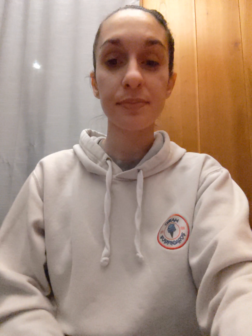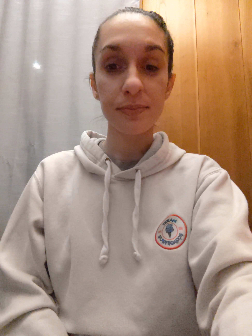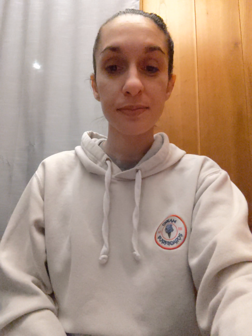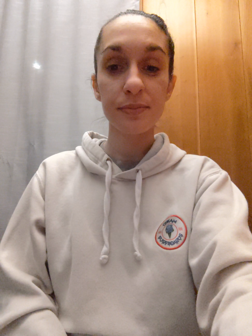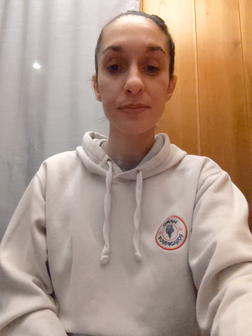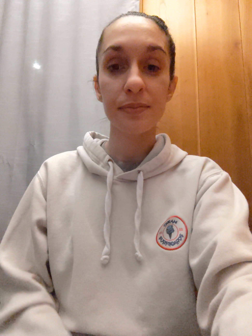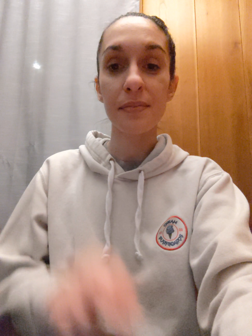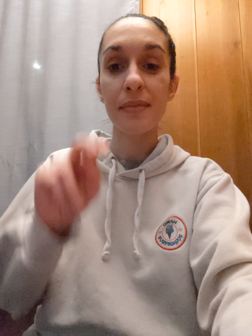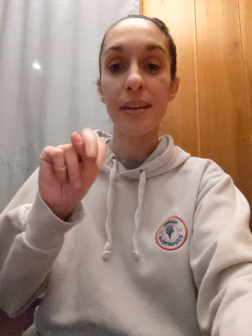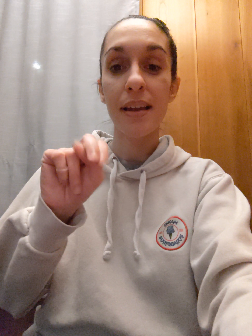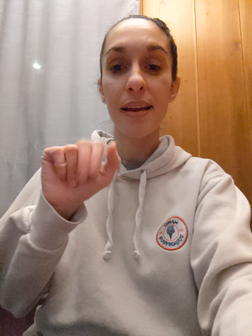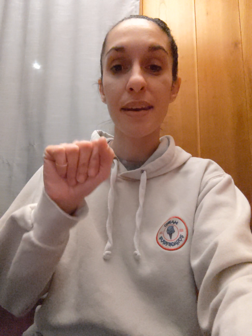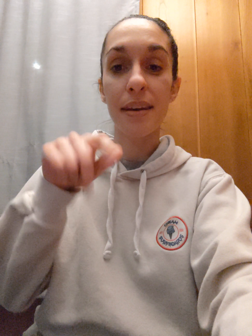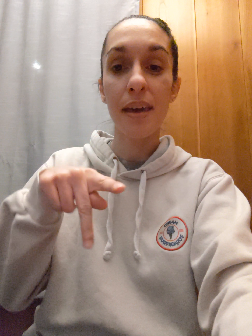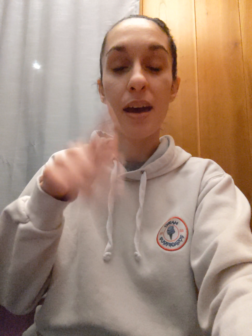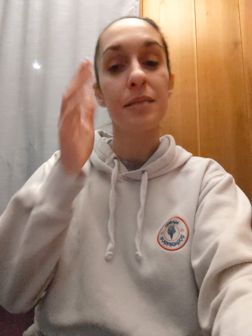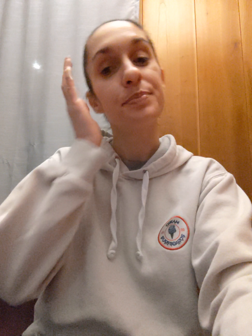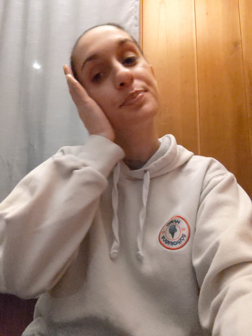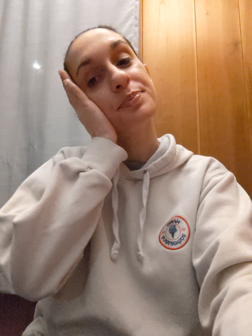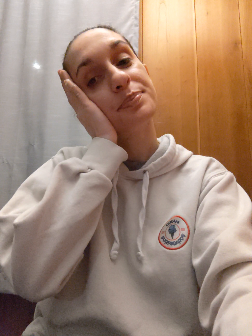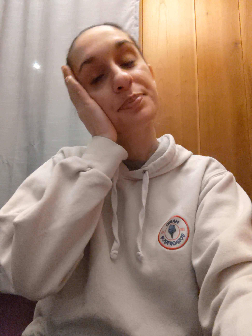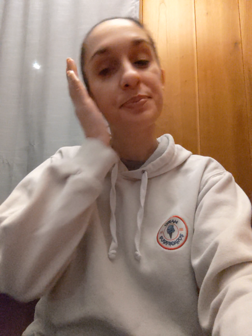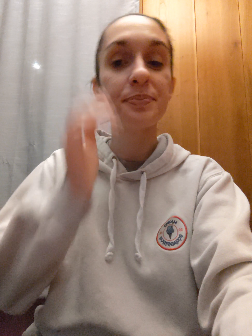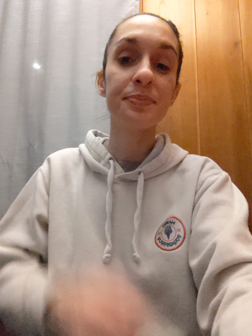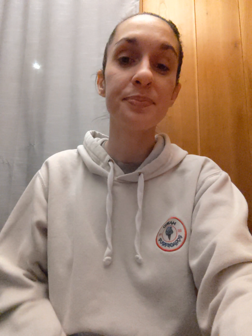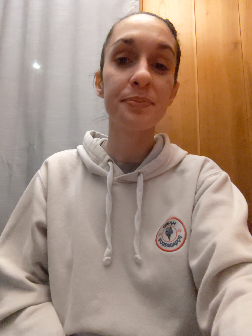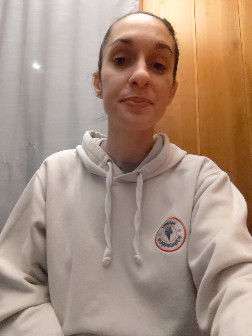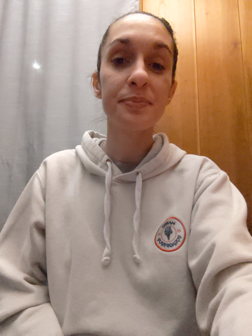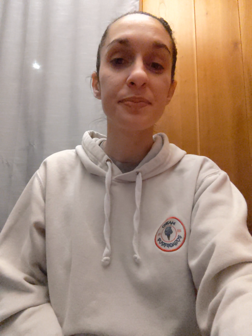nap